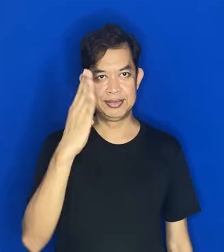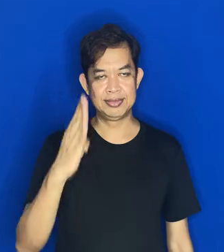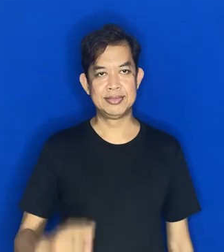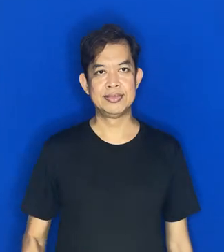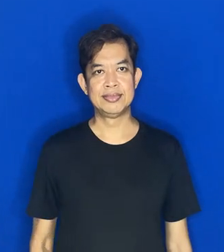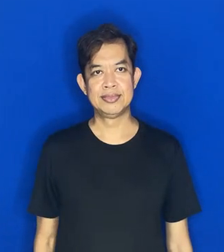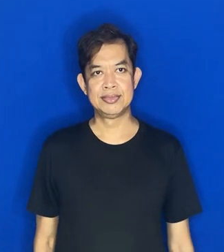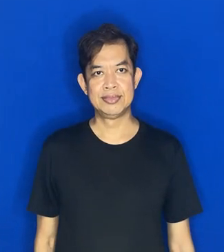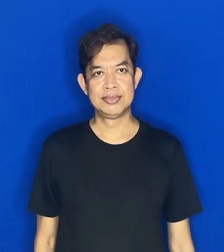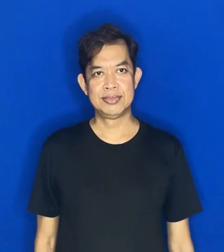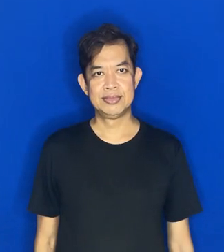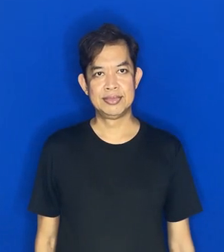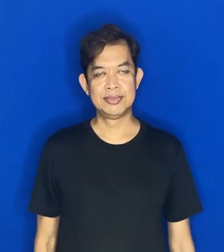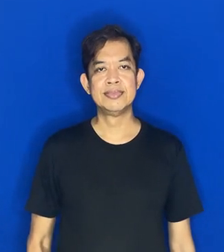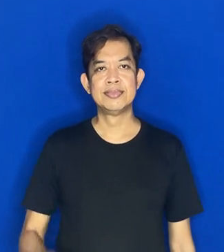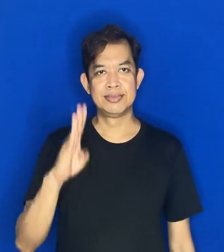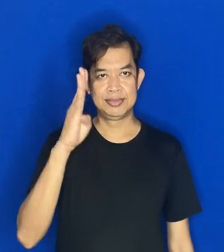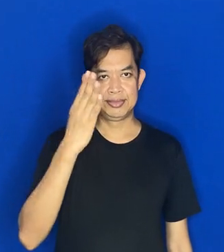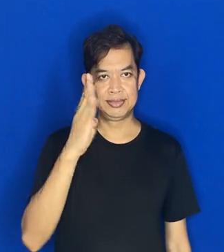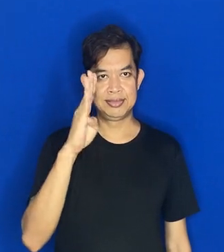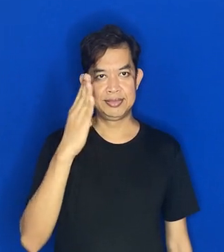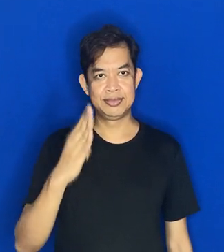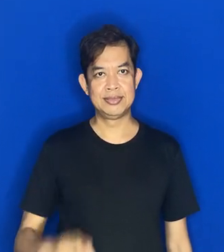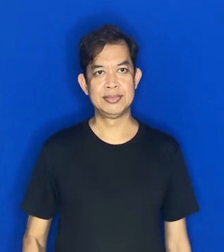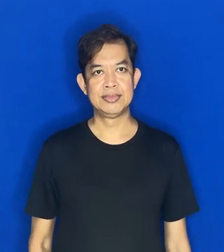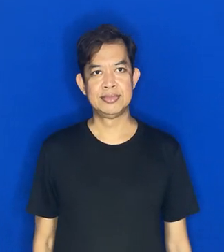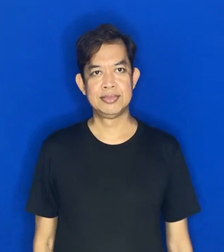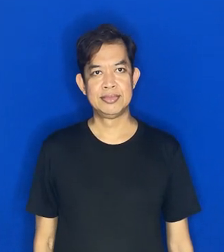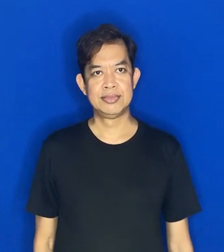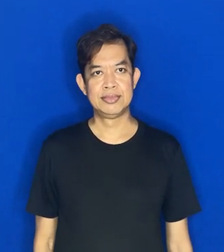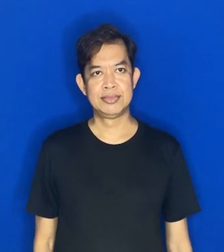blue